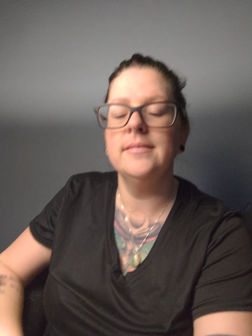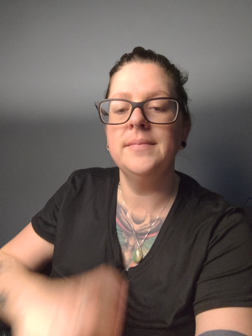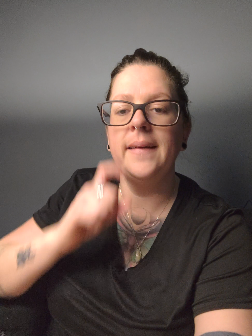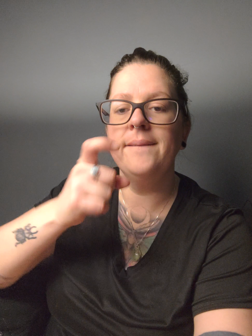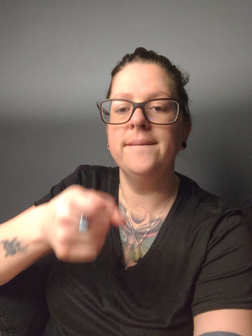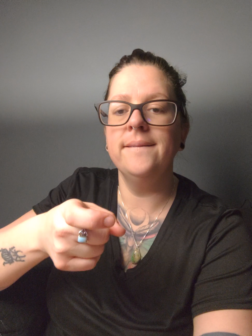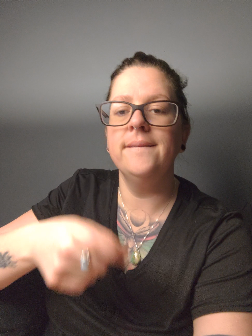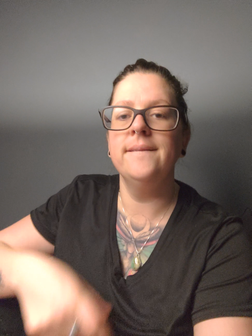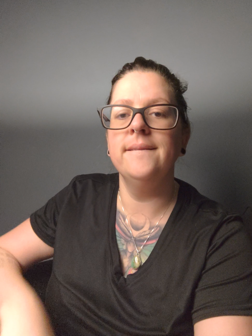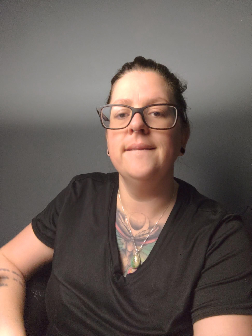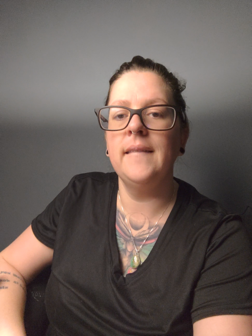gift